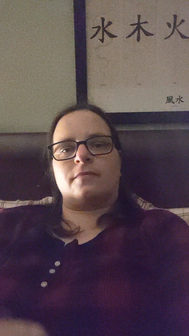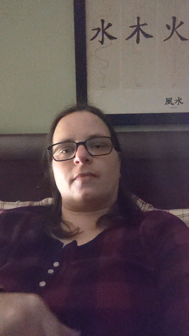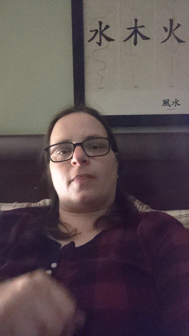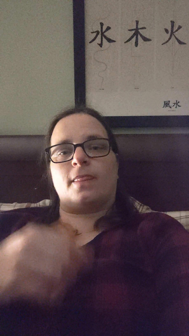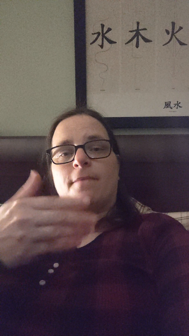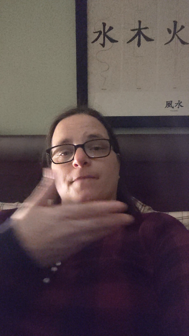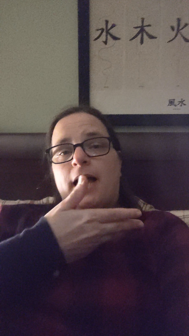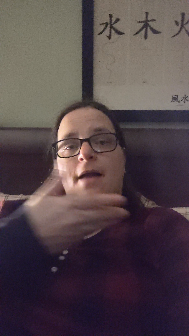baby